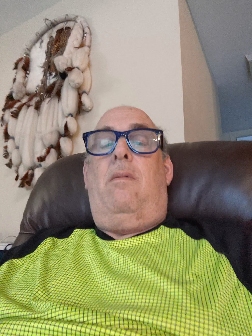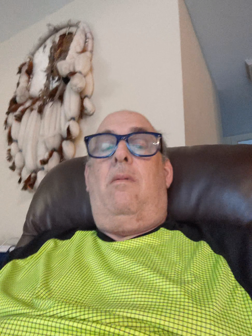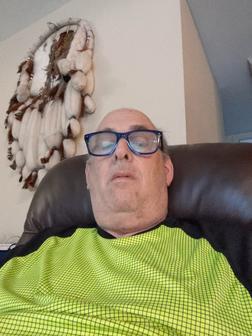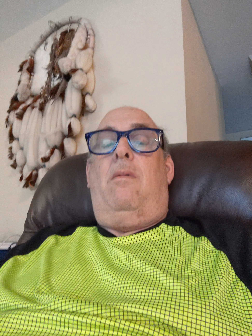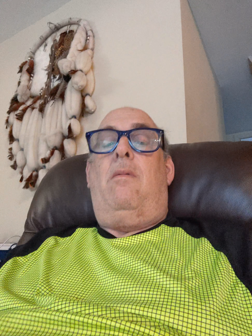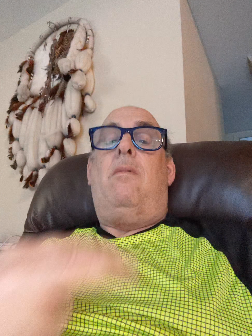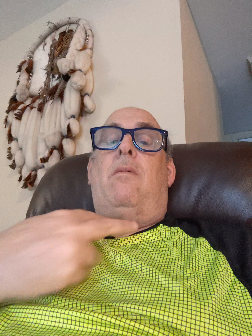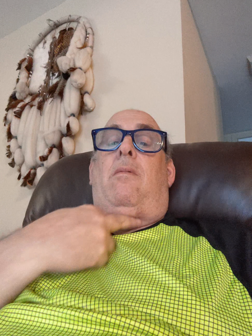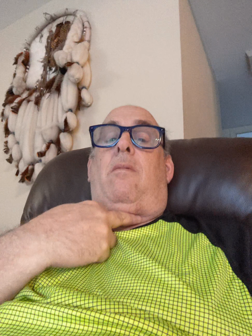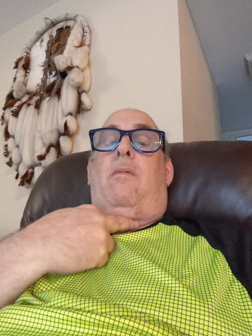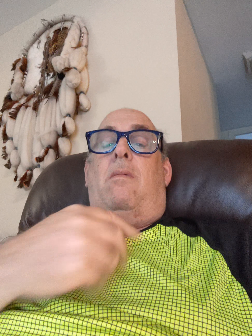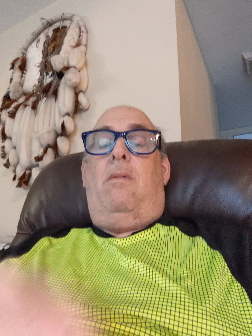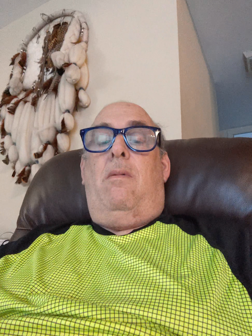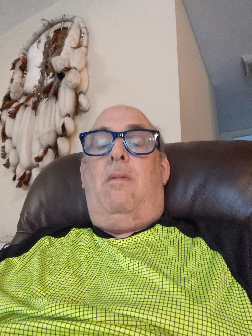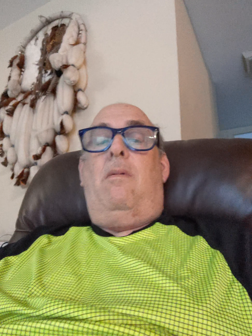stuck